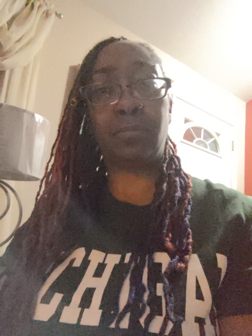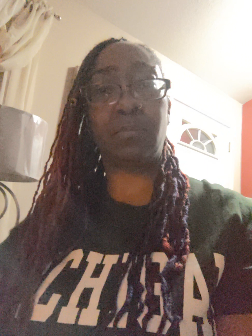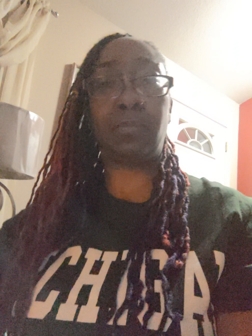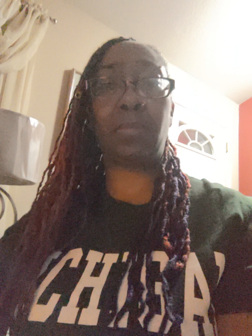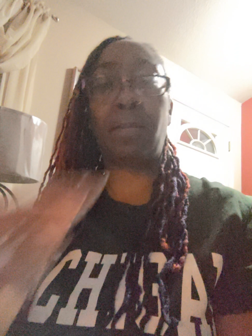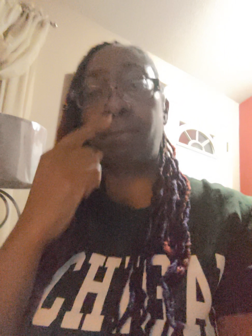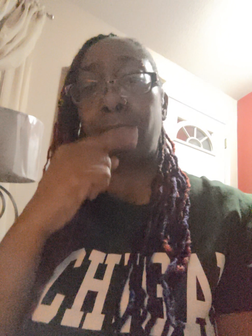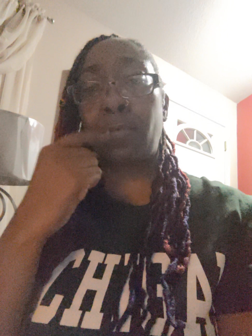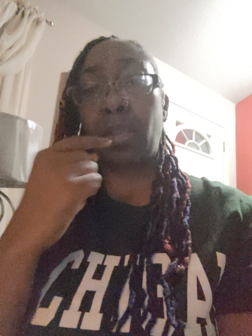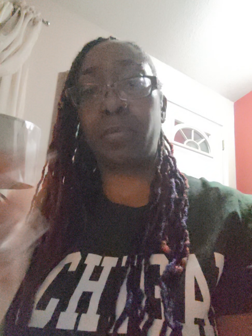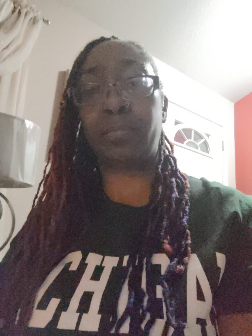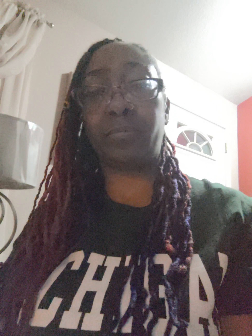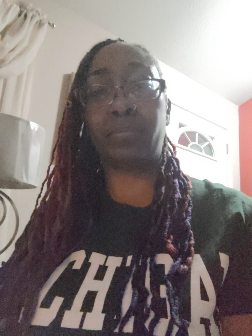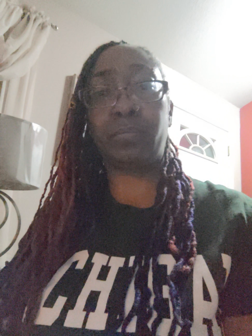mouth